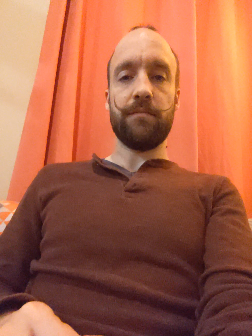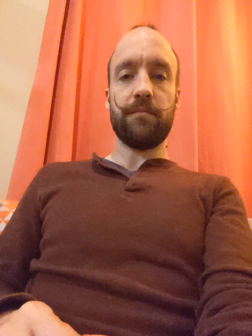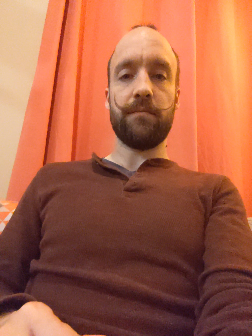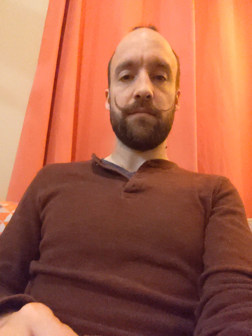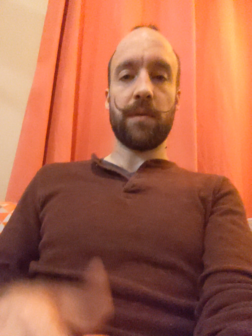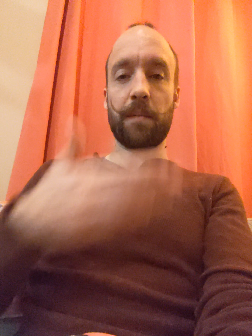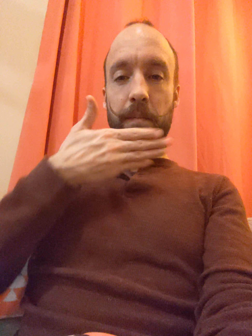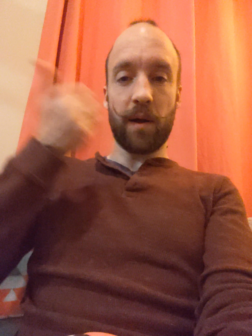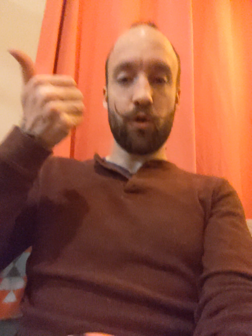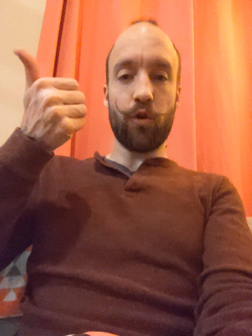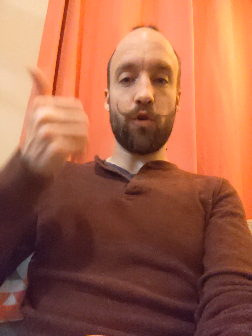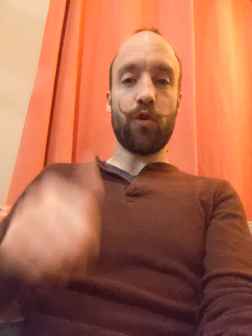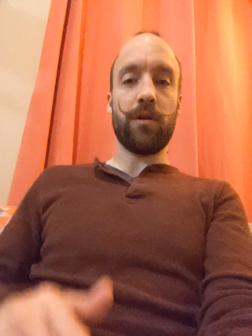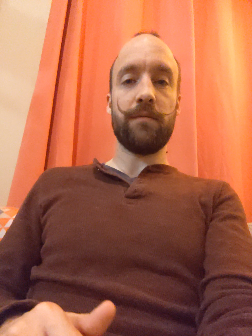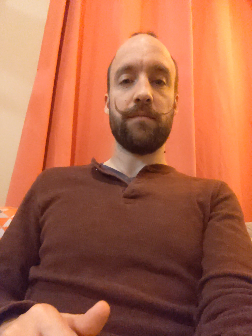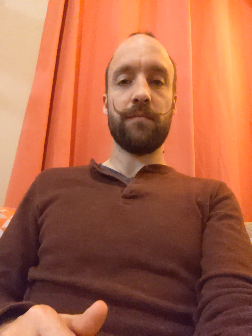better